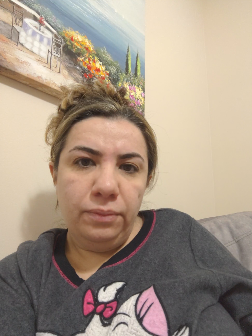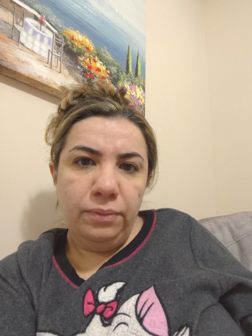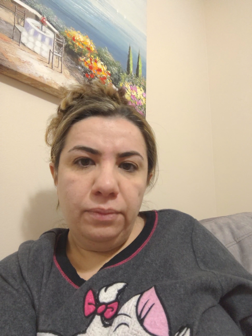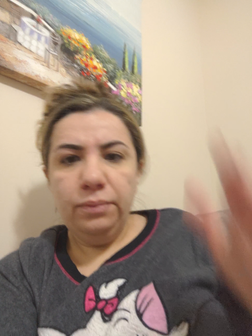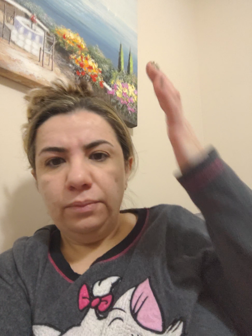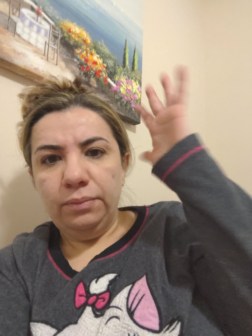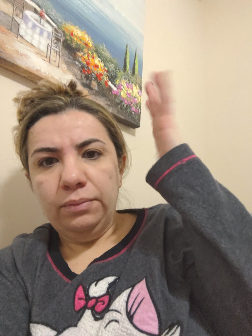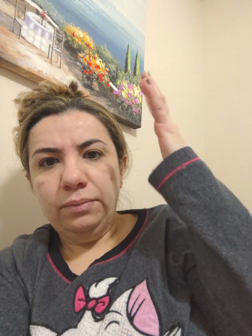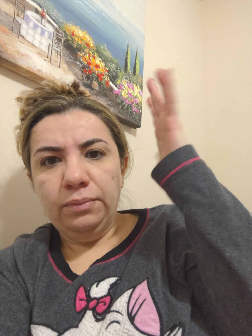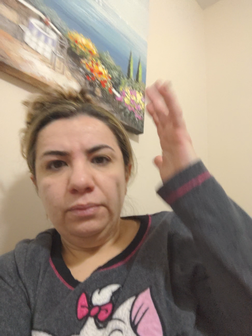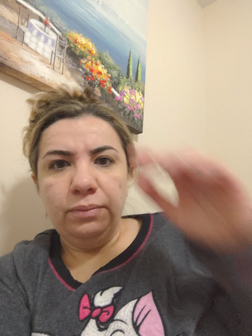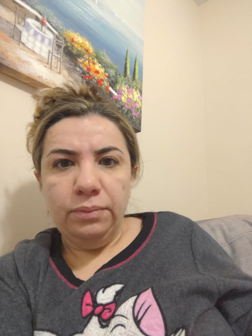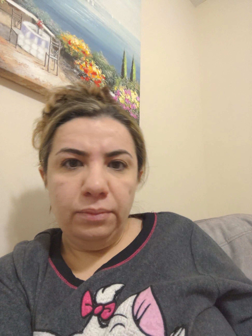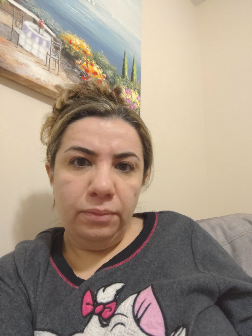tree